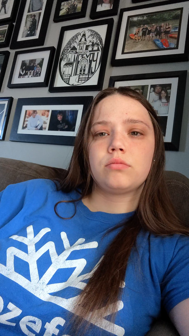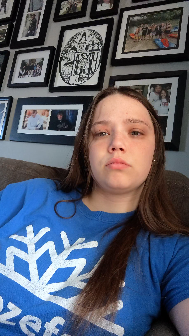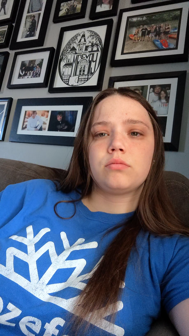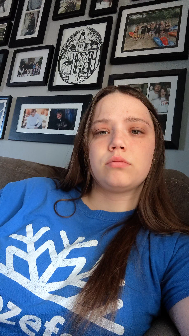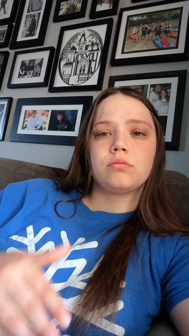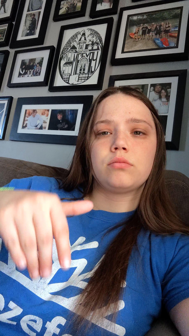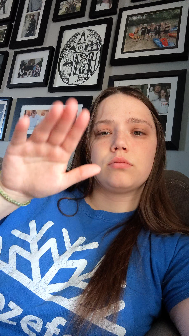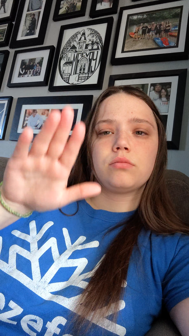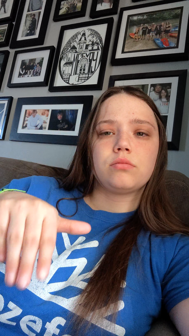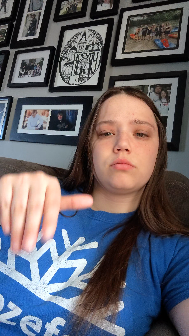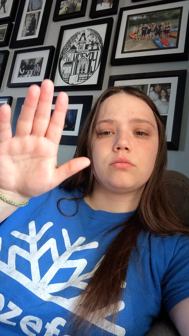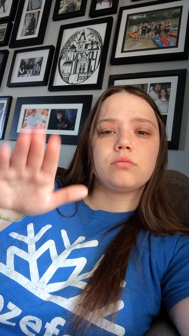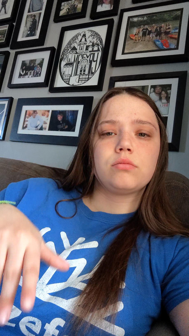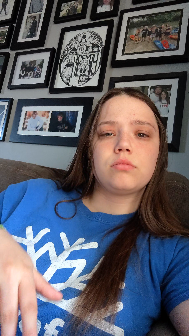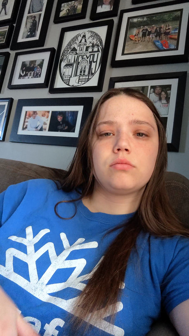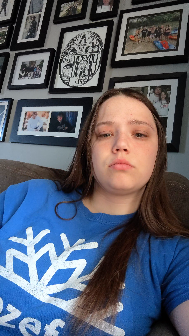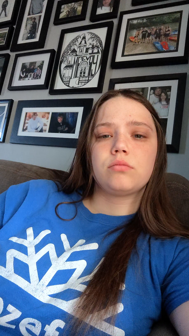paint